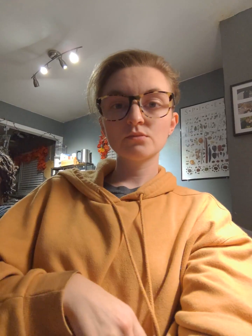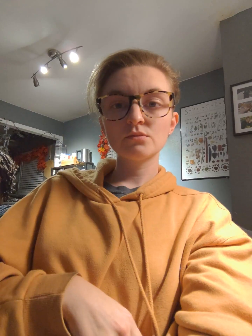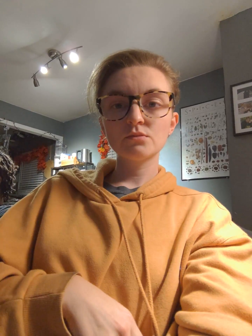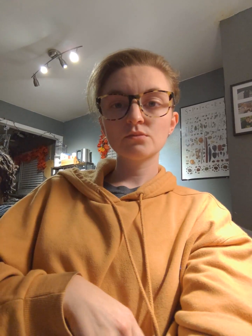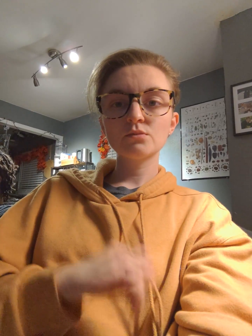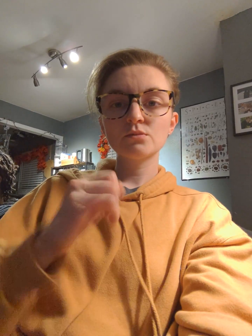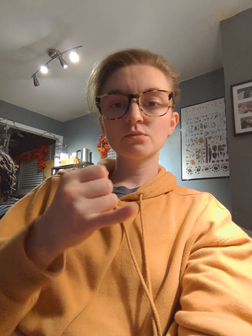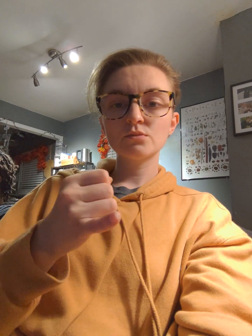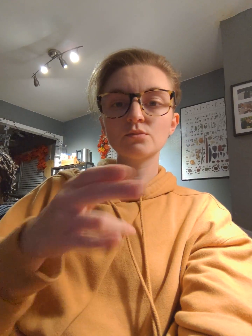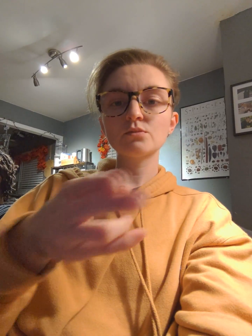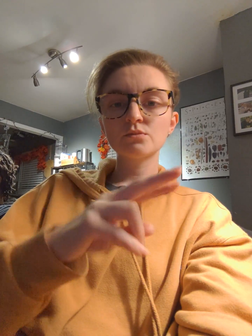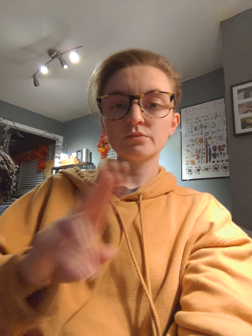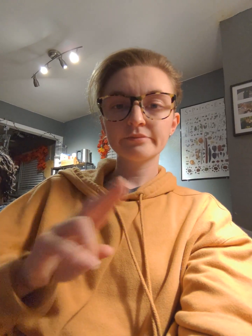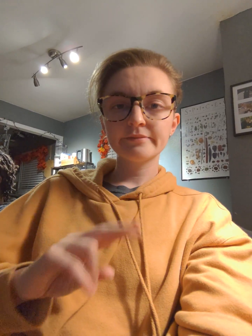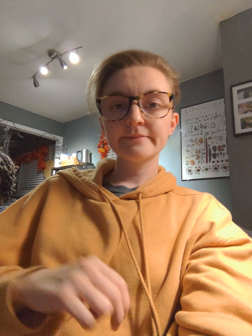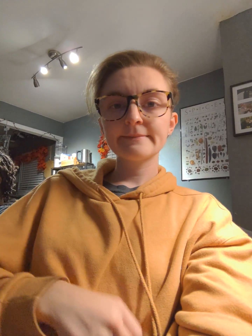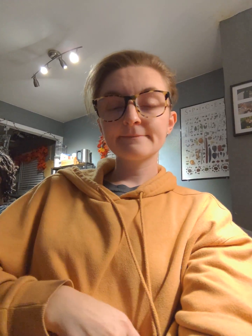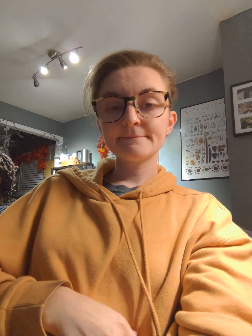jelly